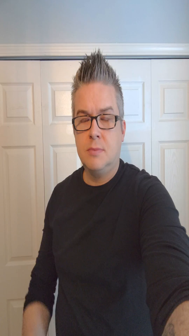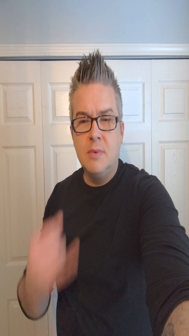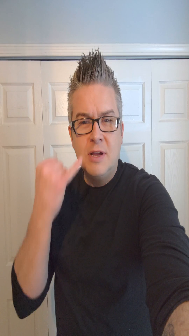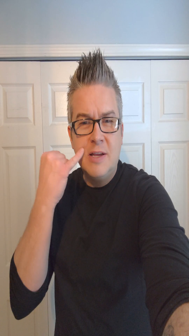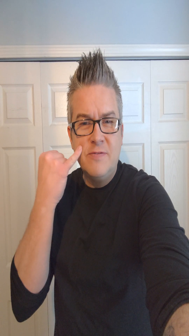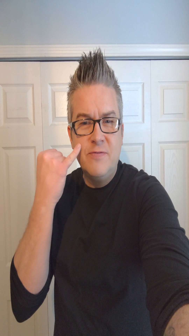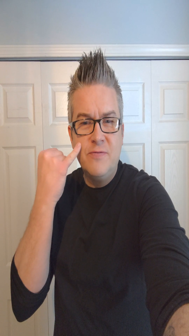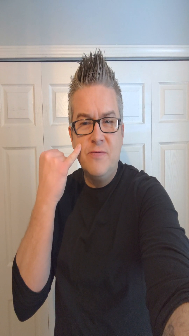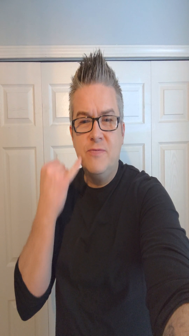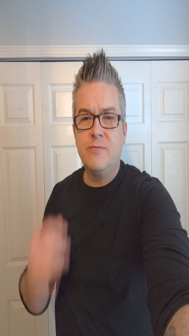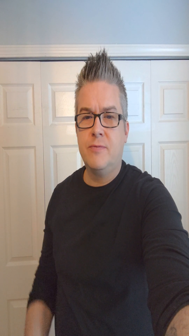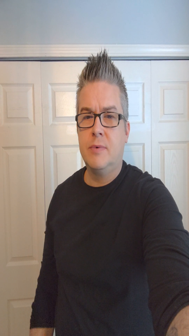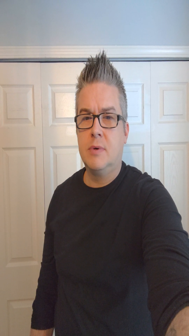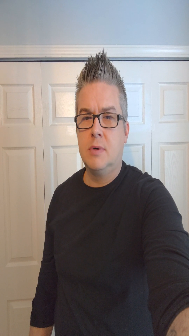if